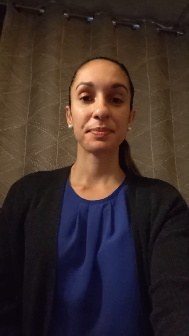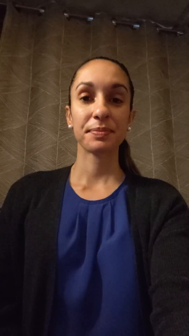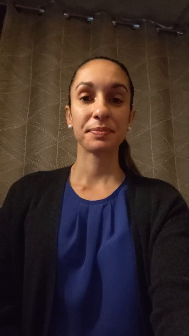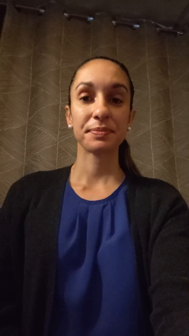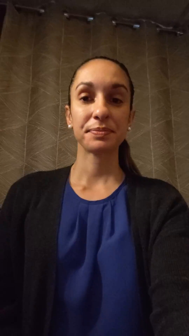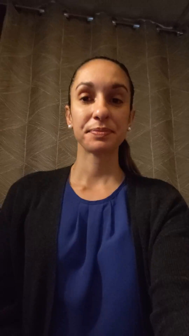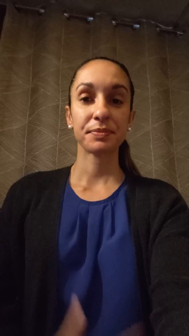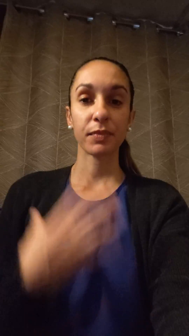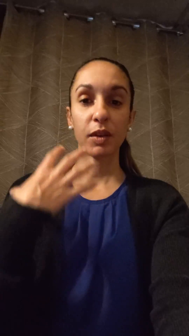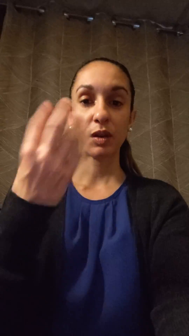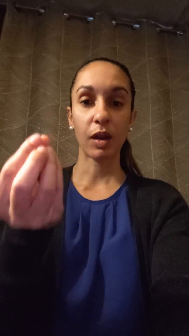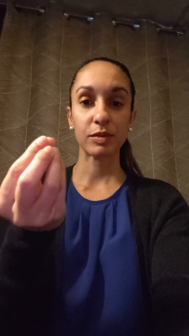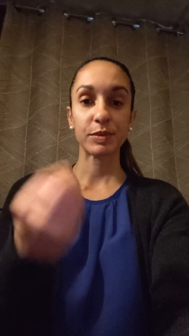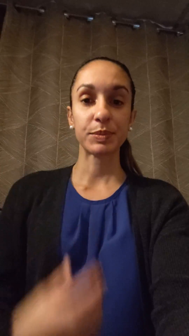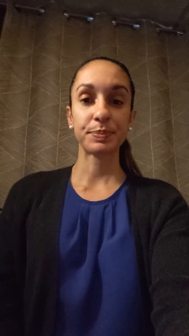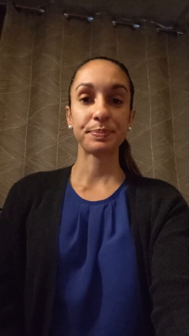got to